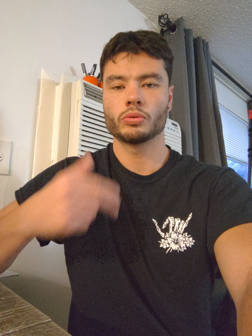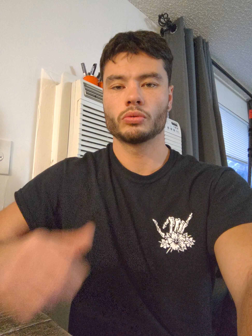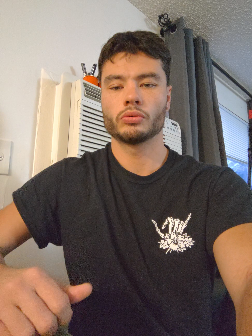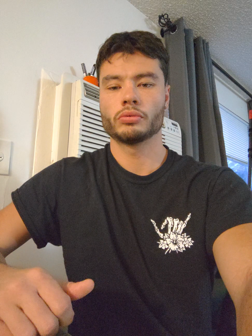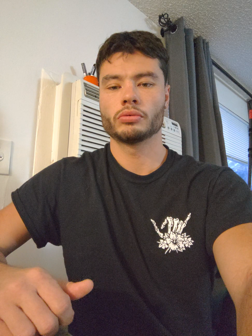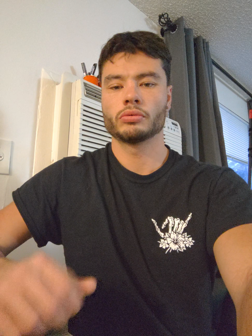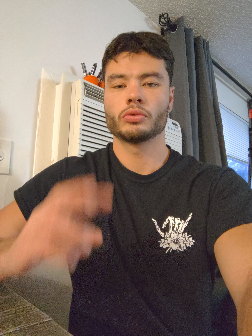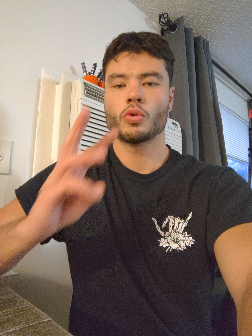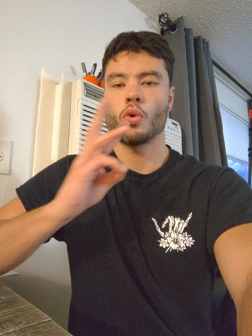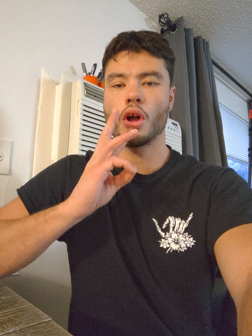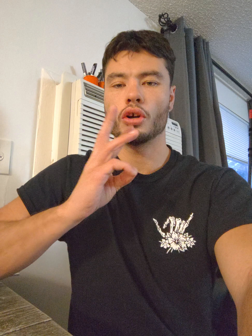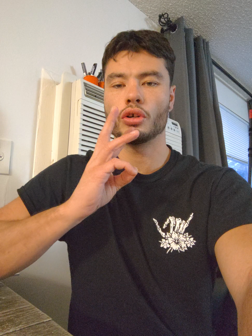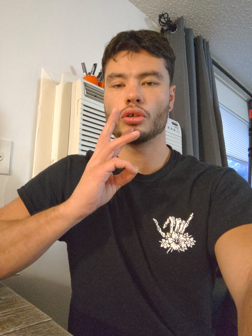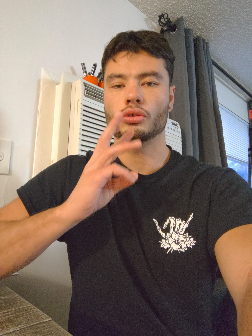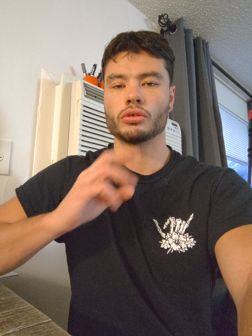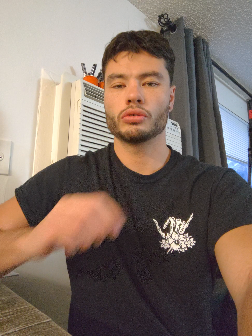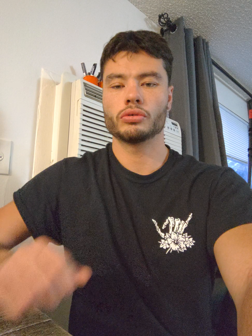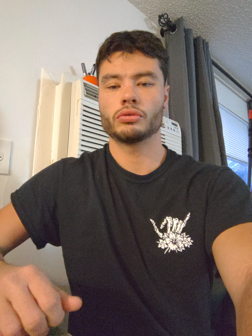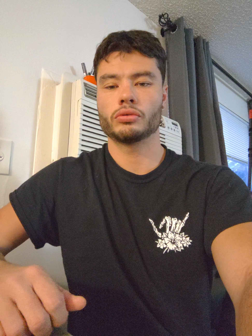water